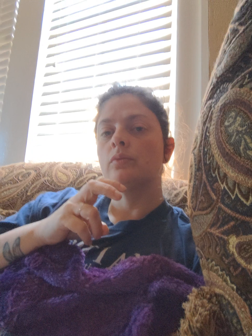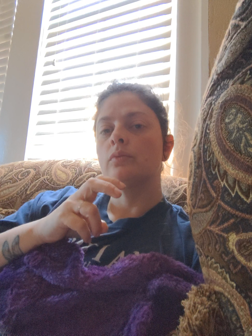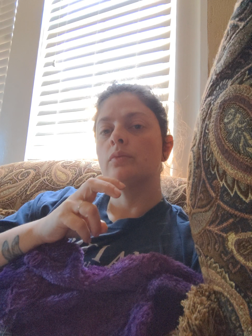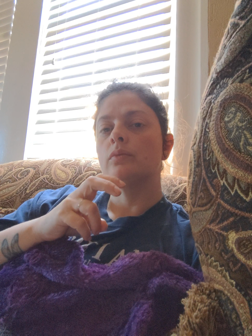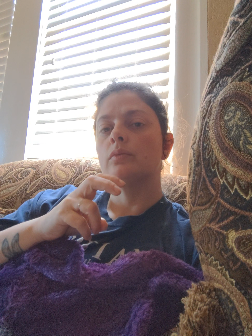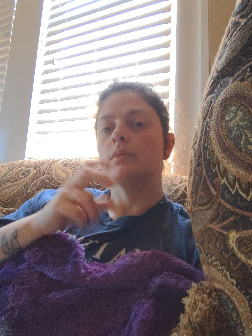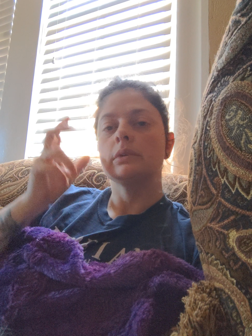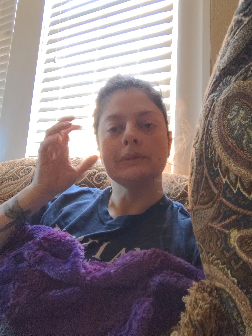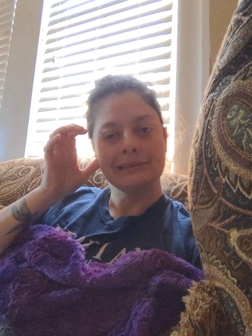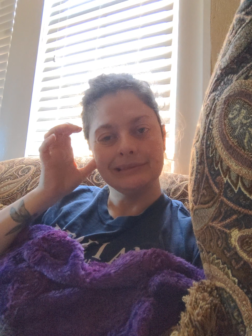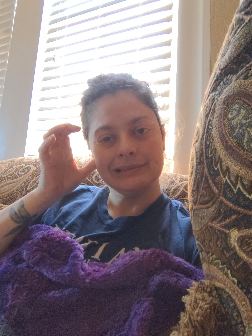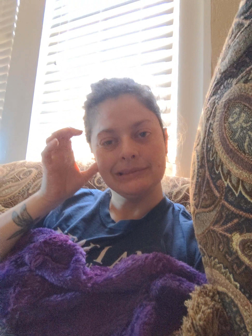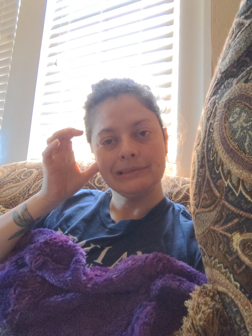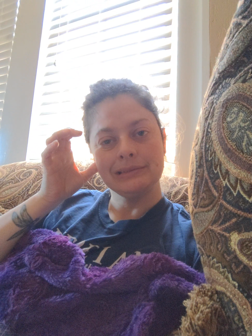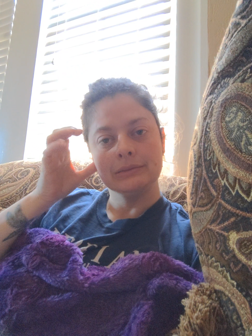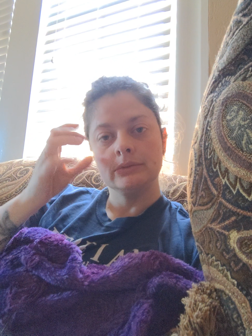listen